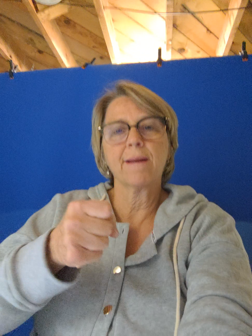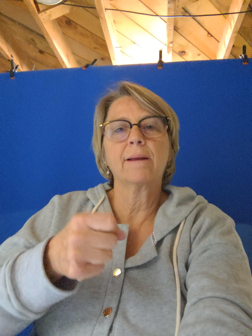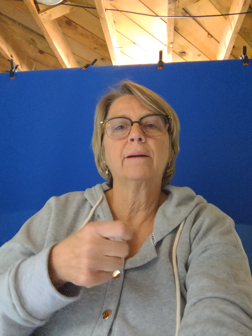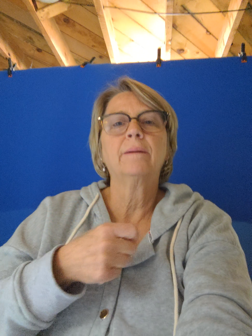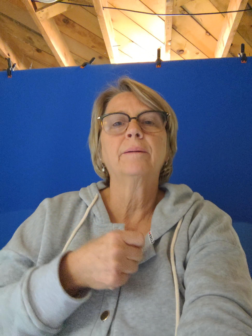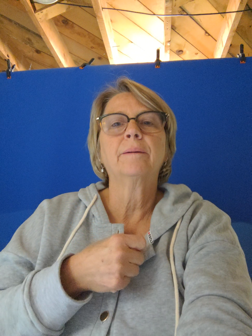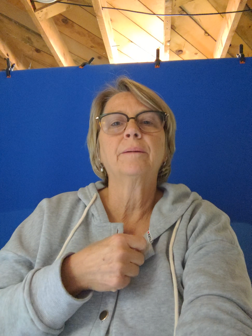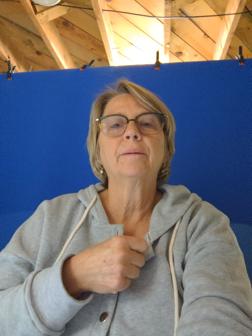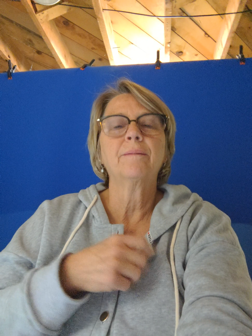make